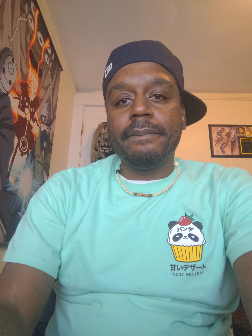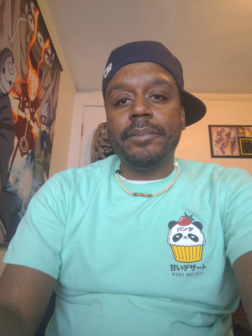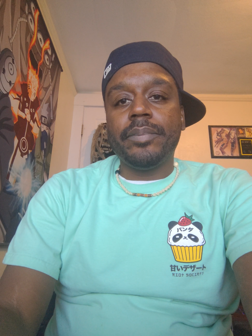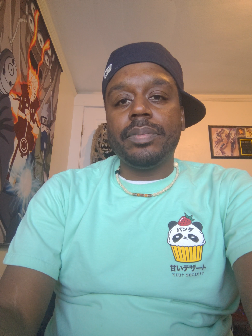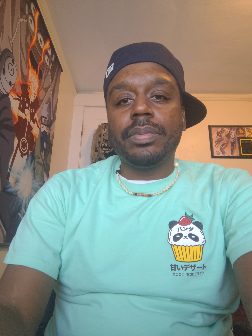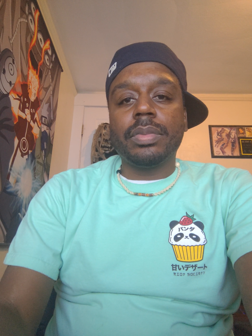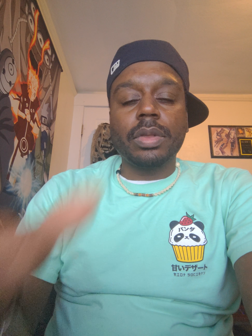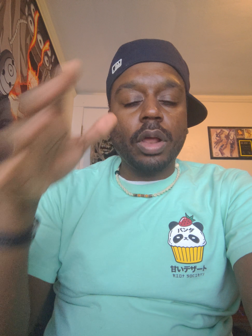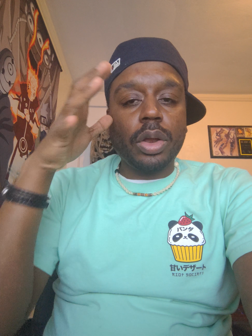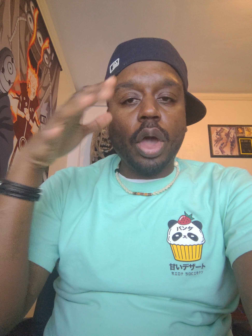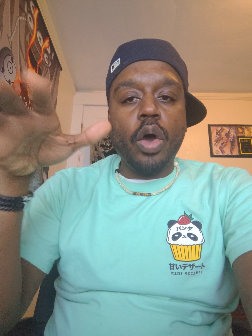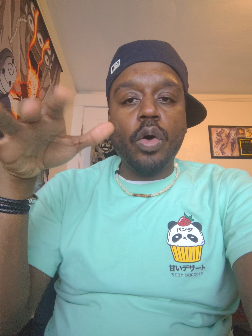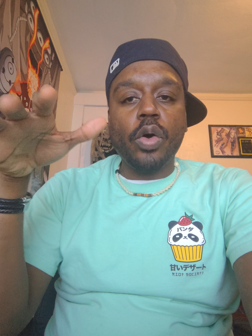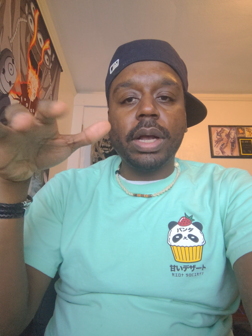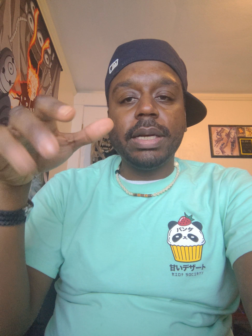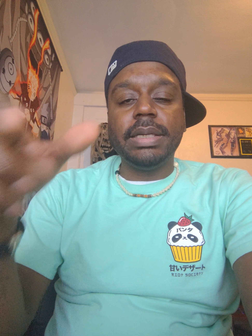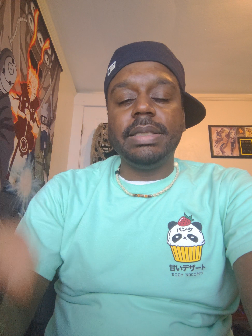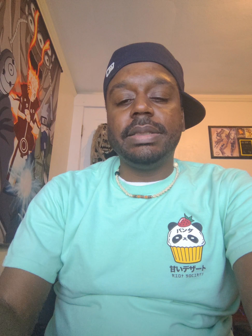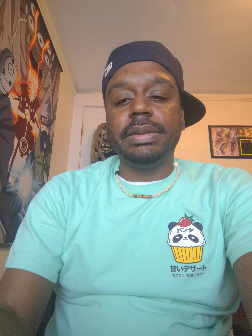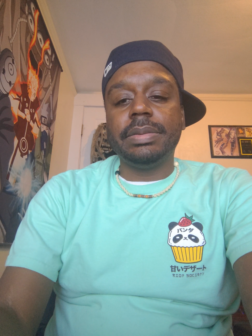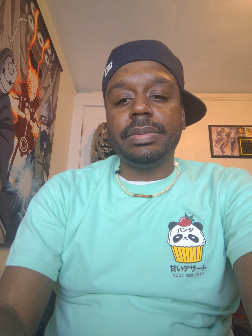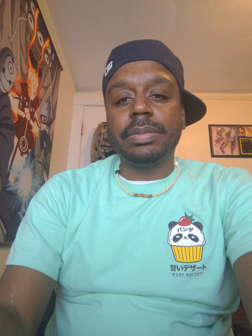noisy